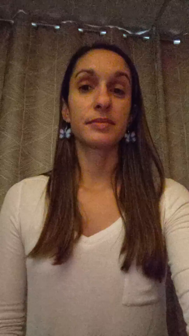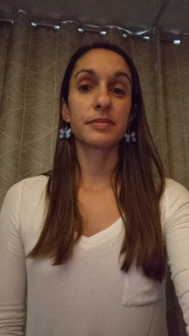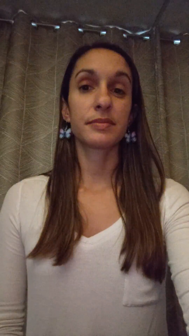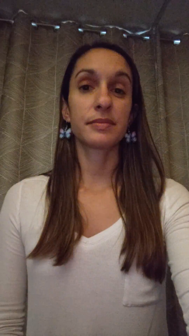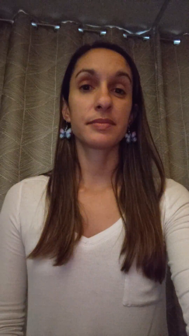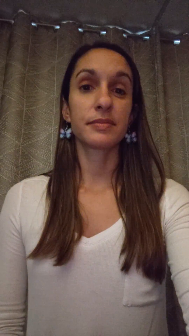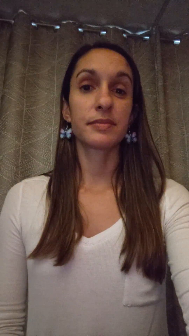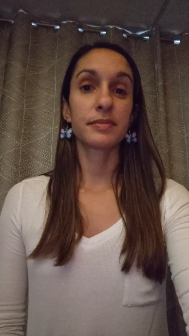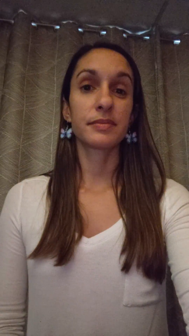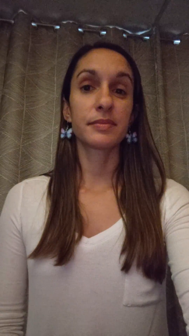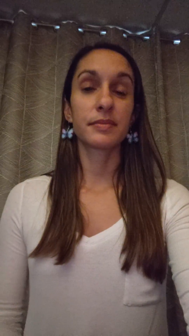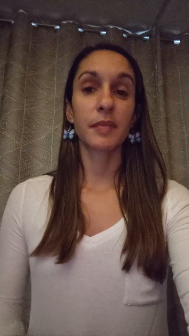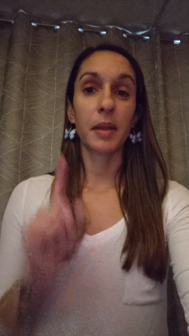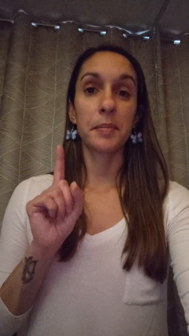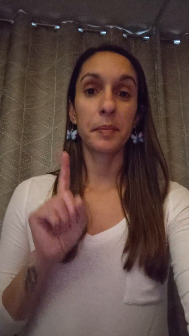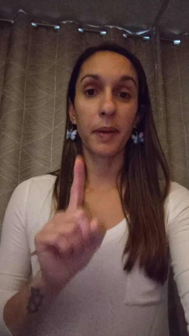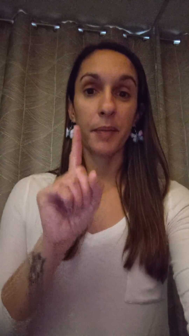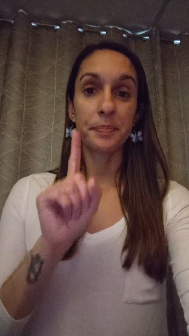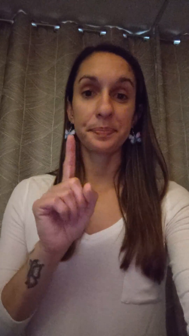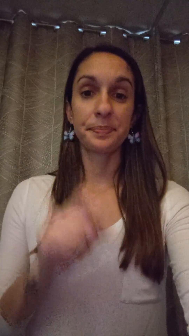bump